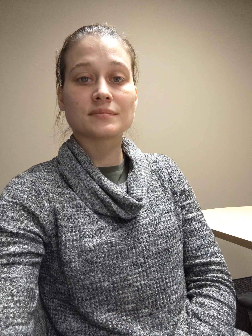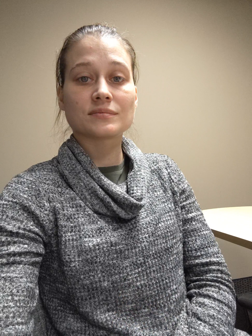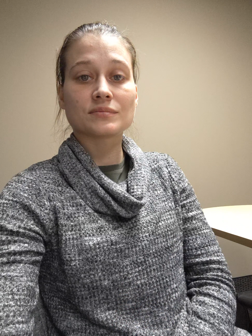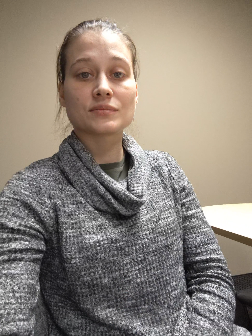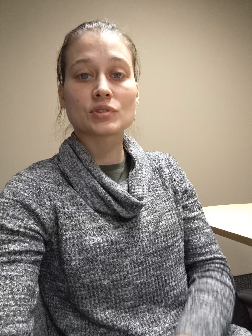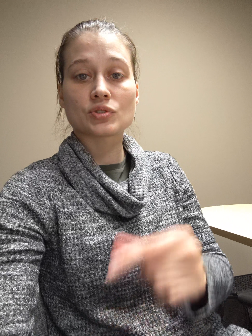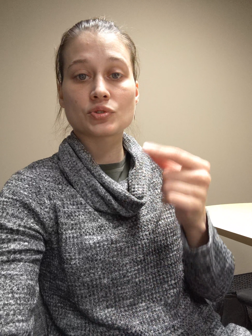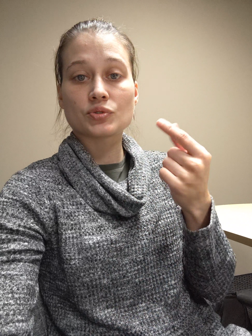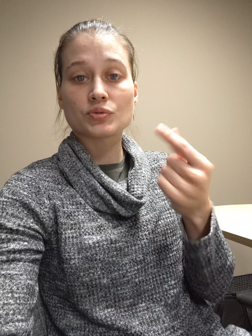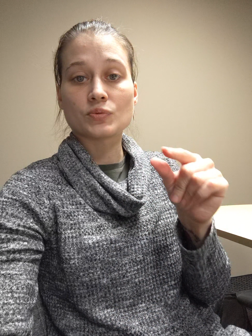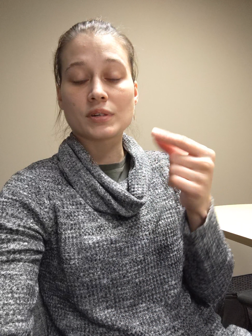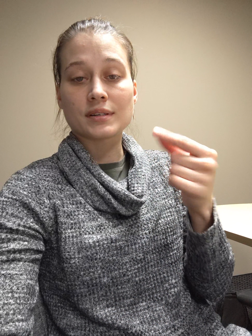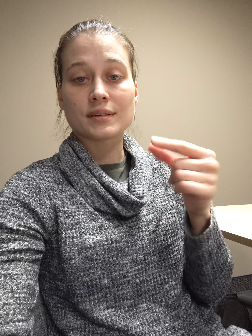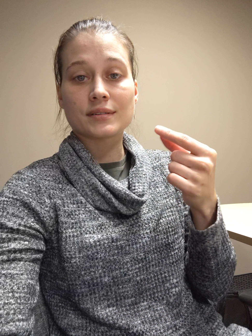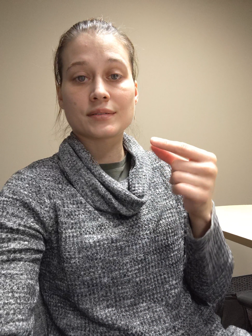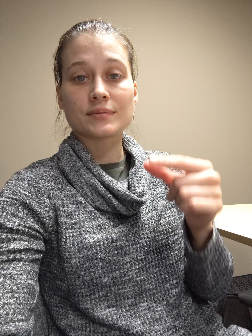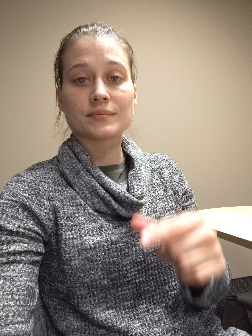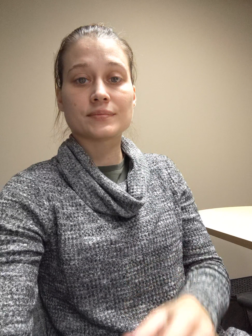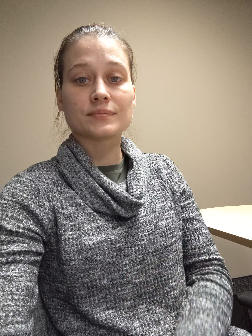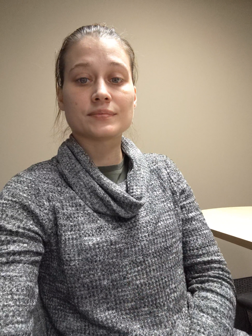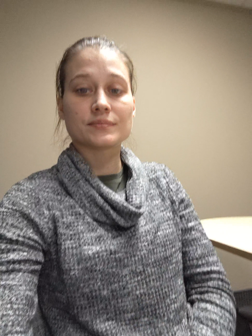green